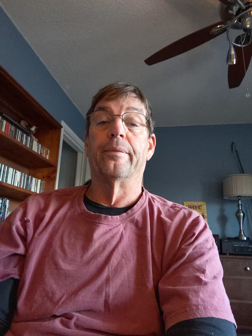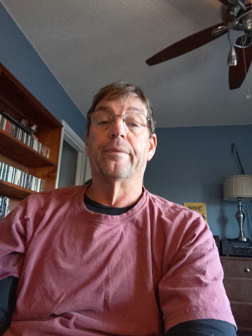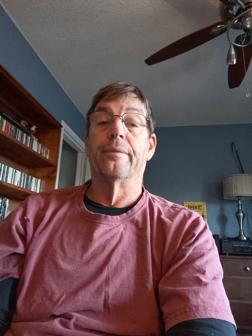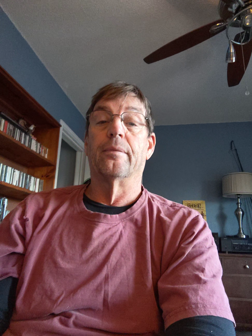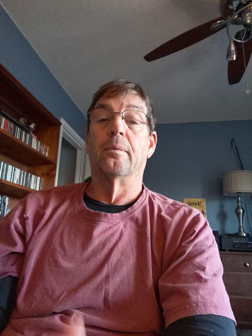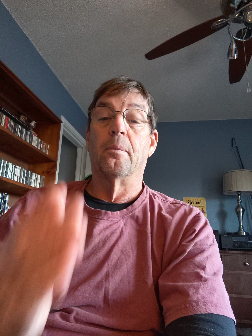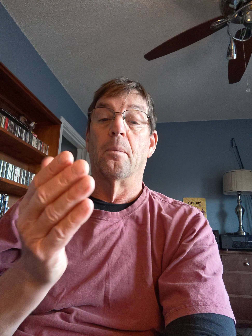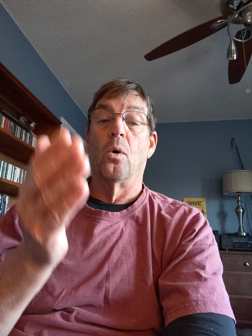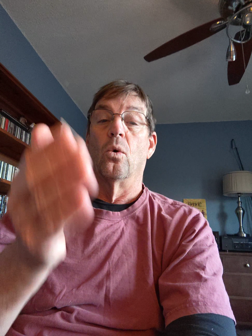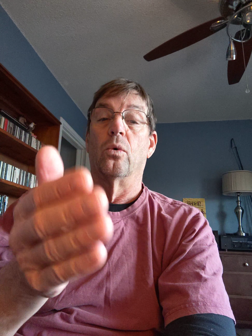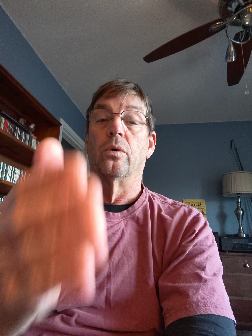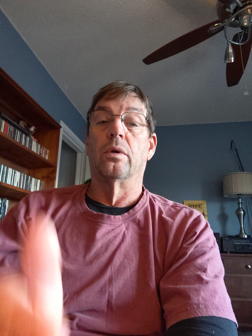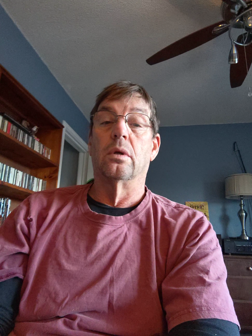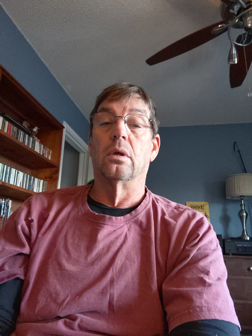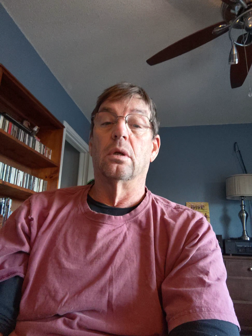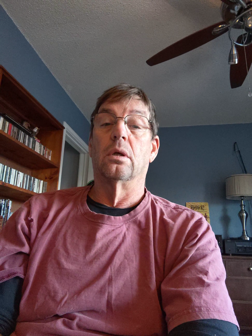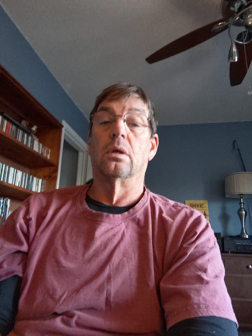boat